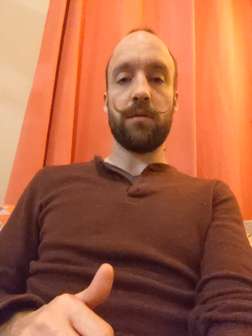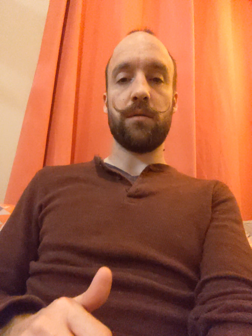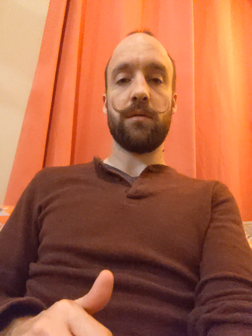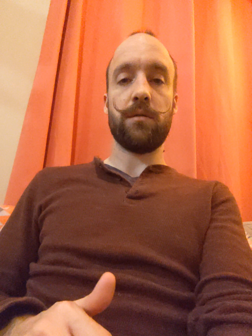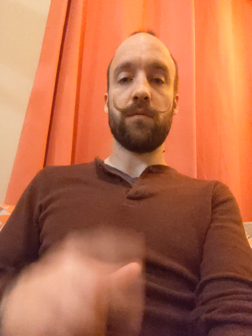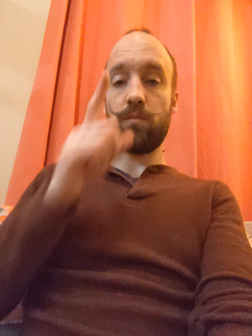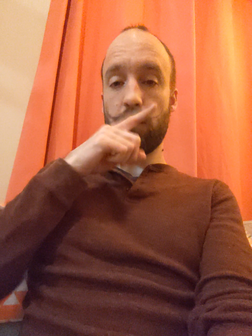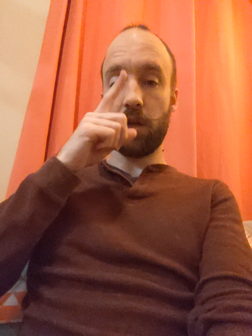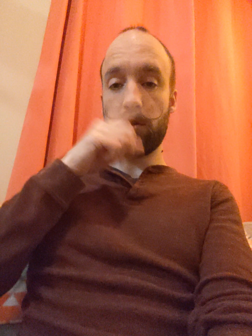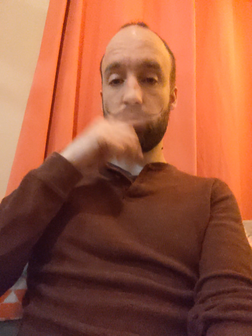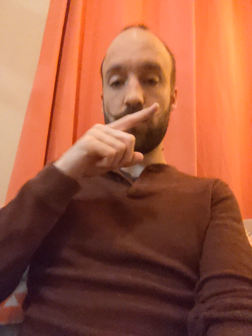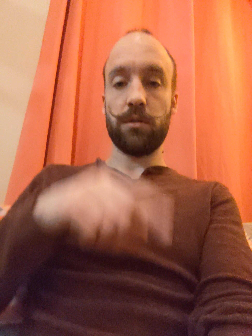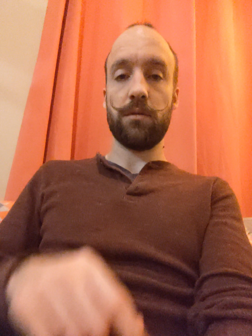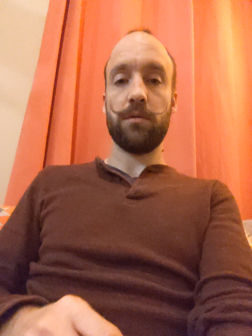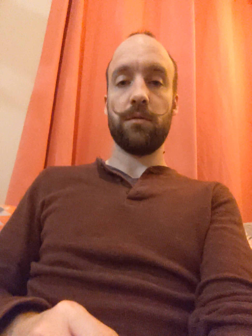mouse